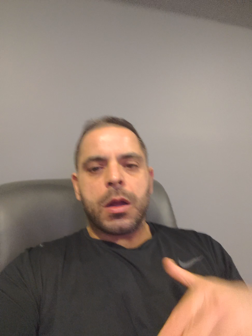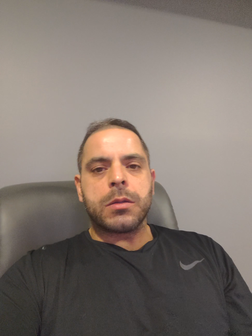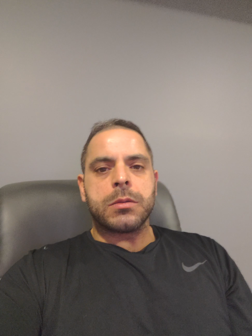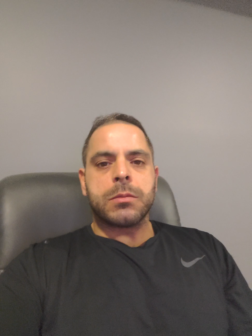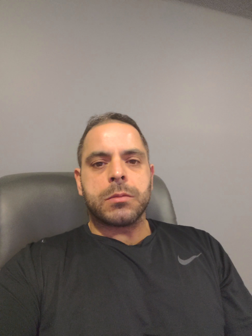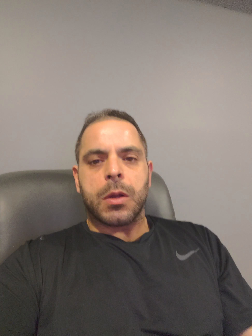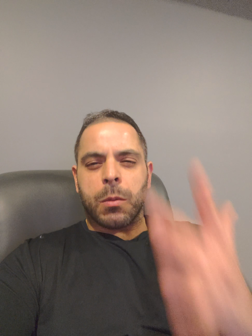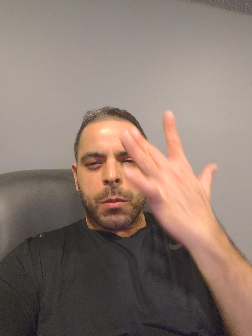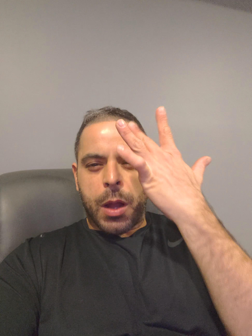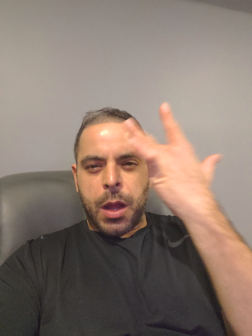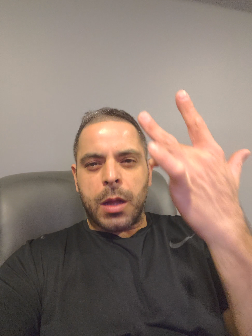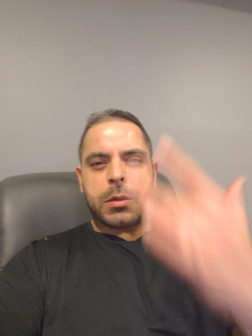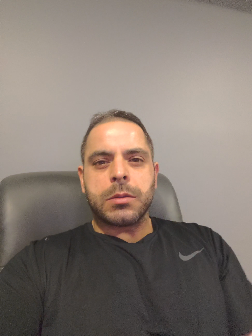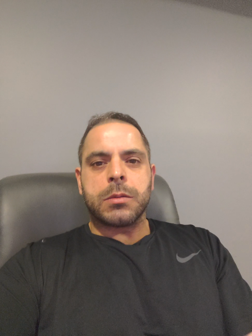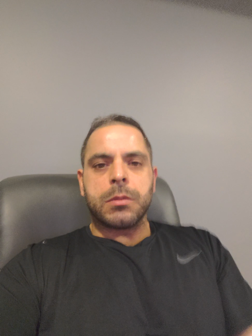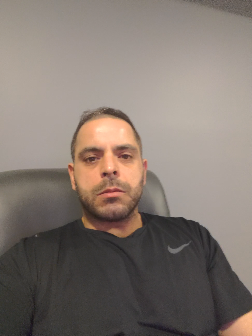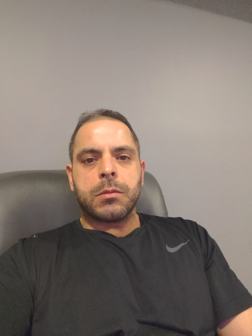why